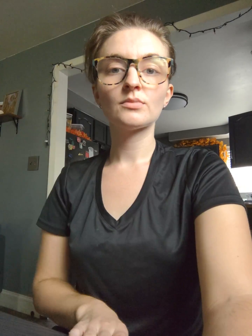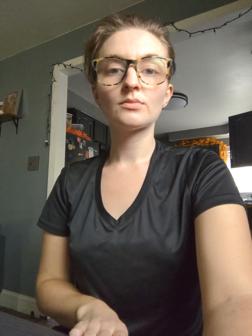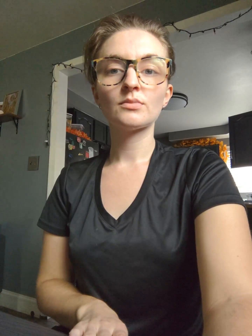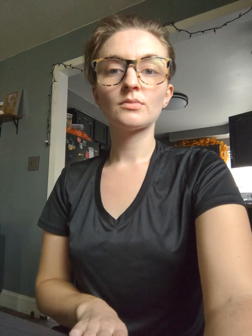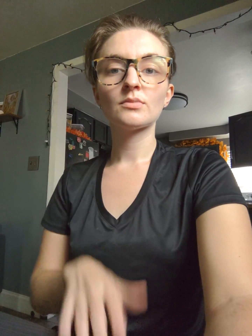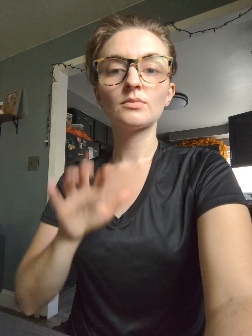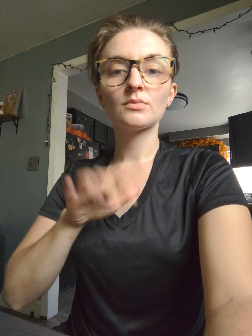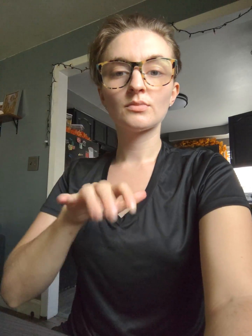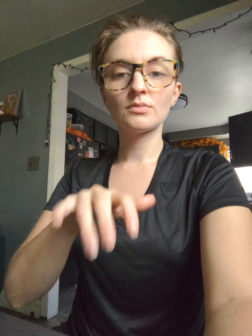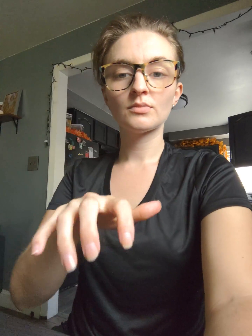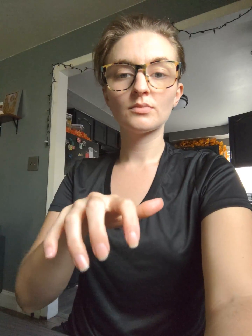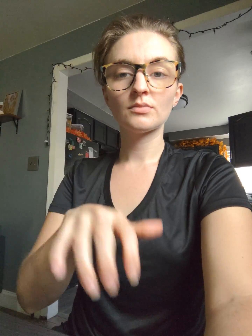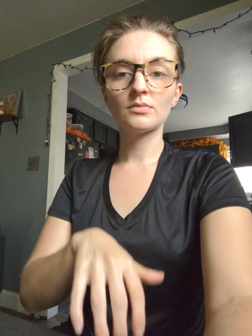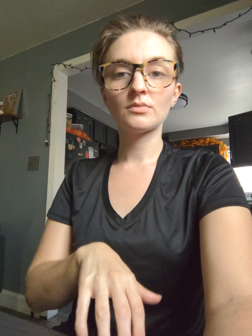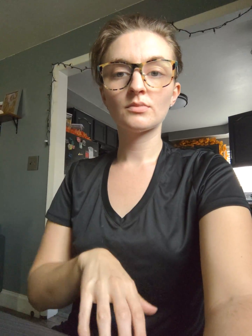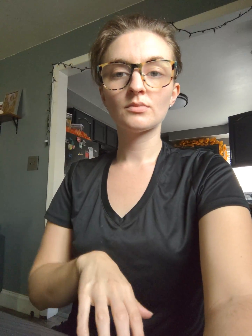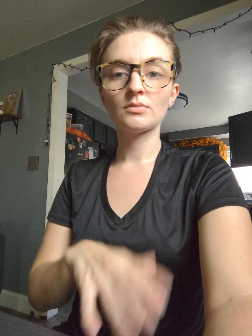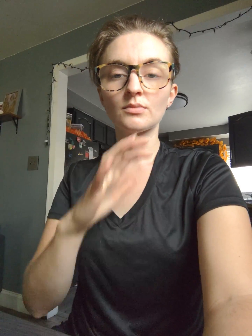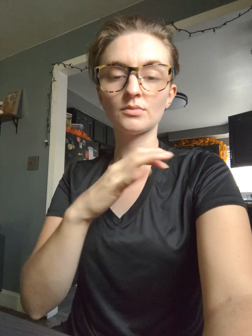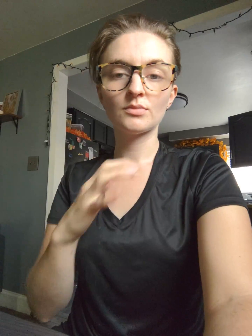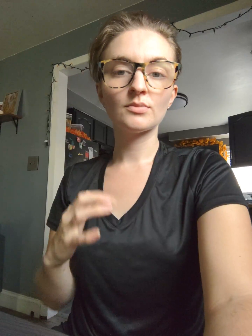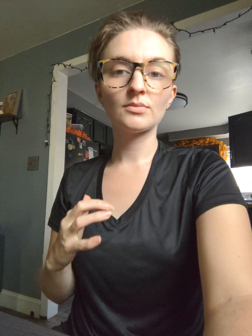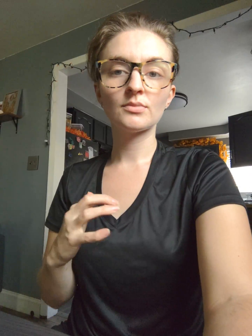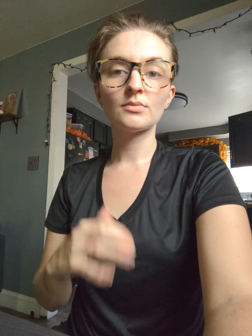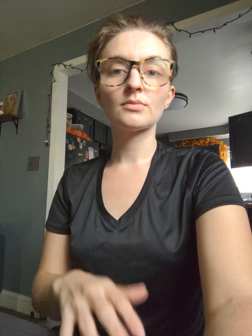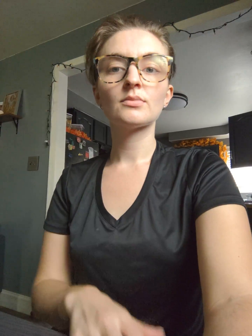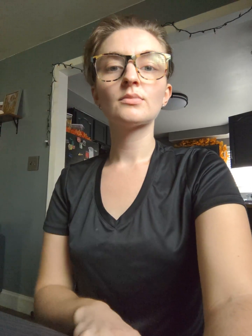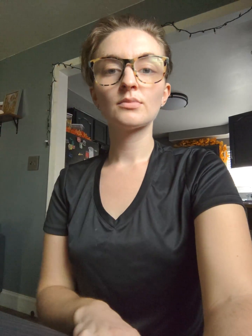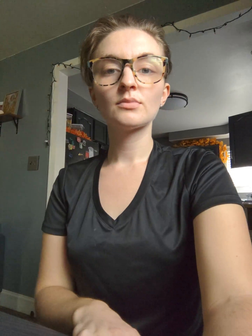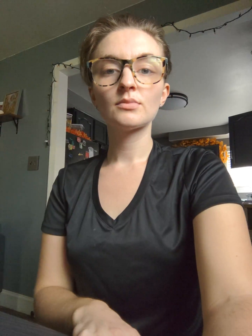grapes